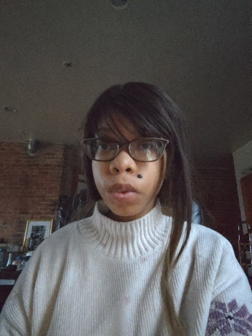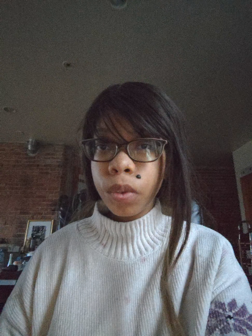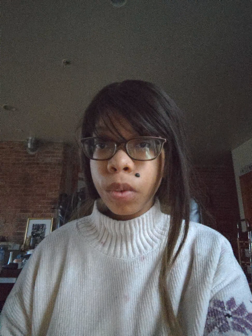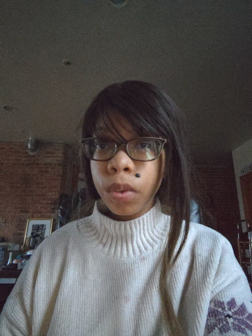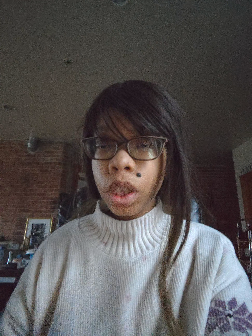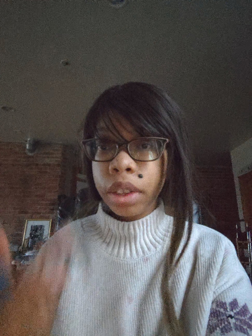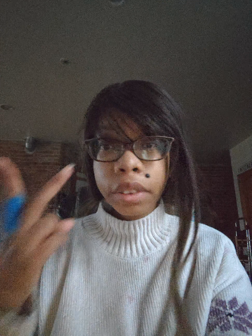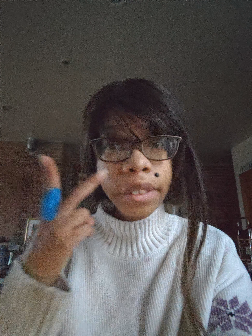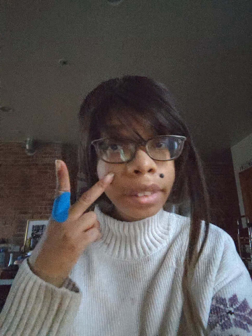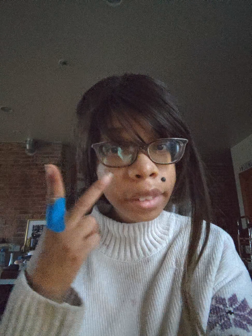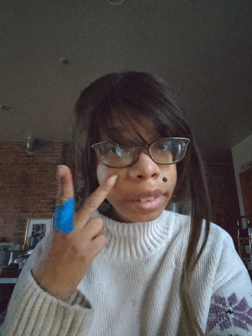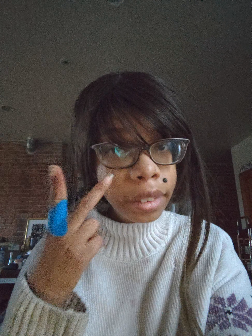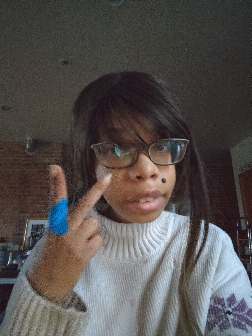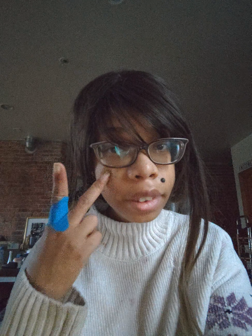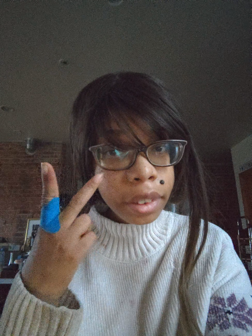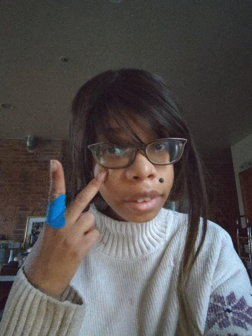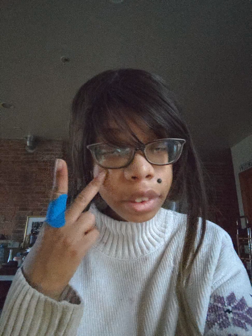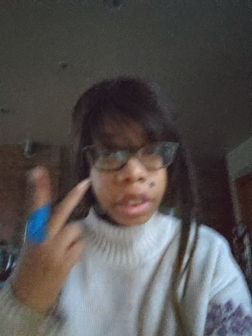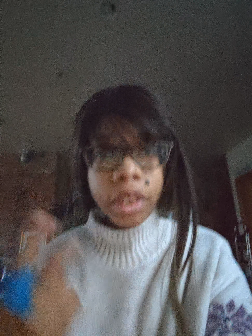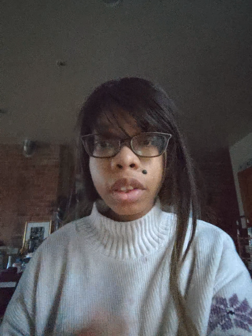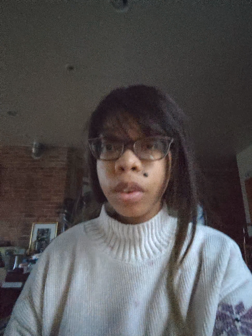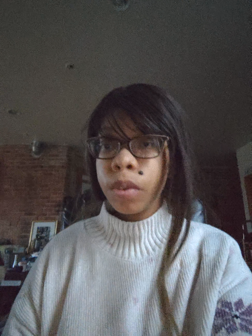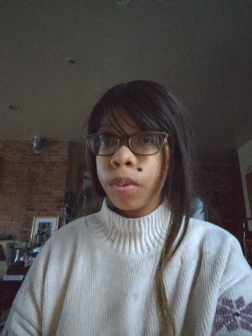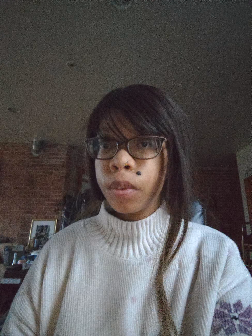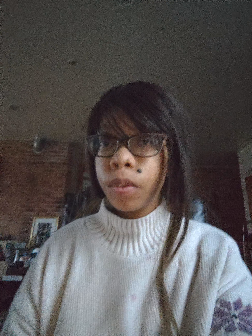see